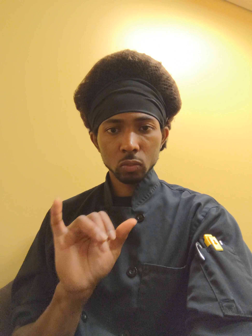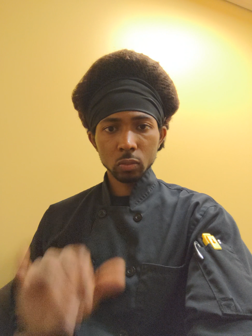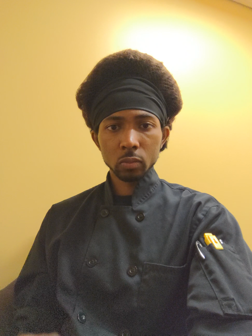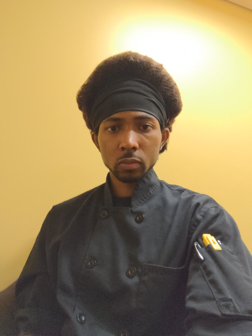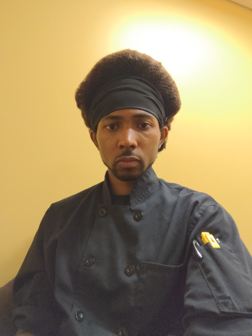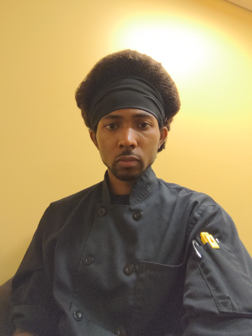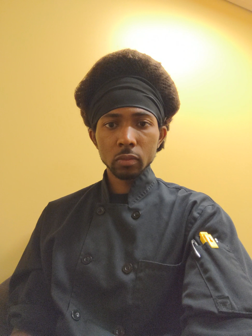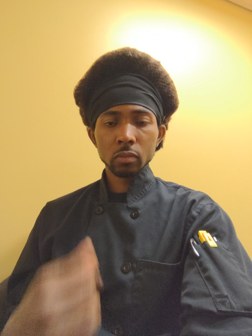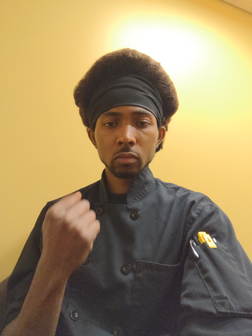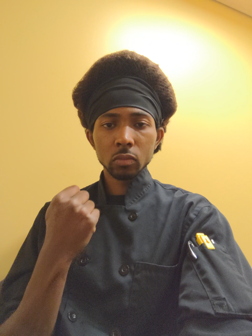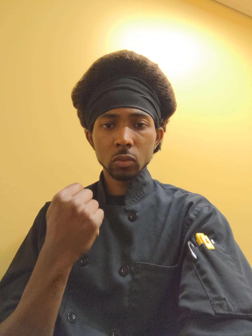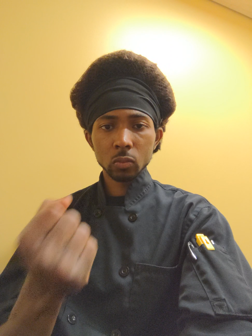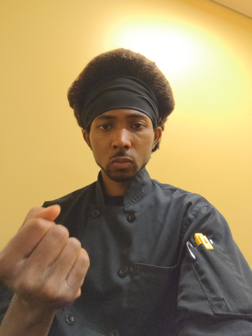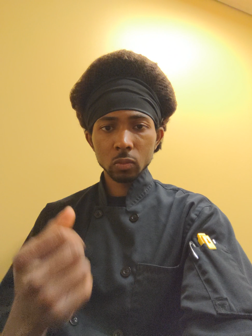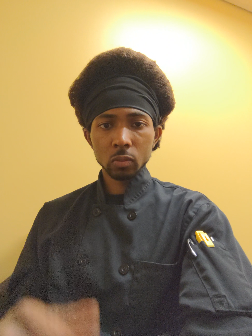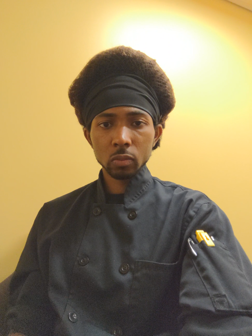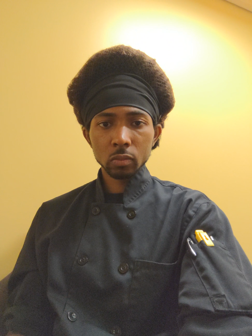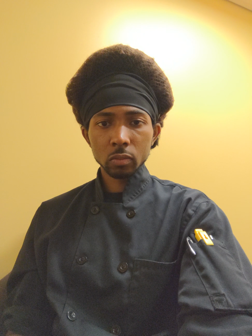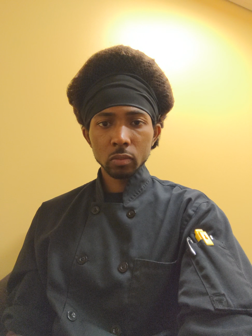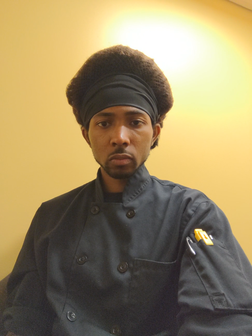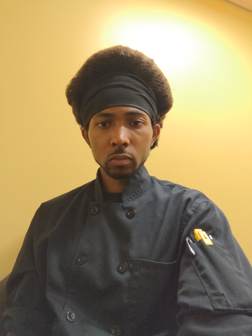drive